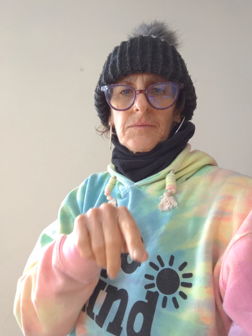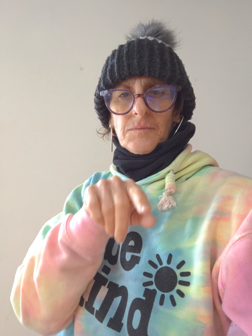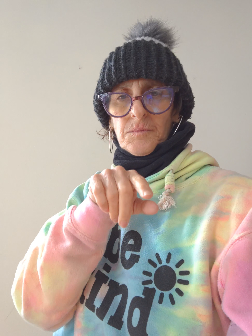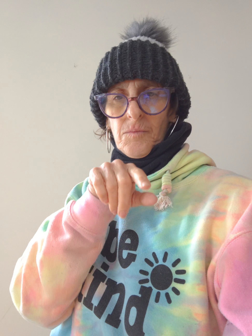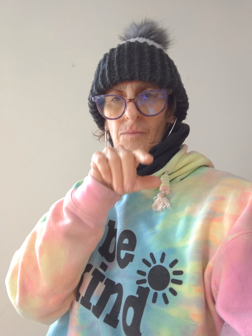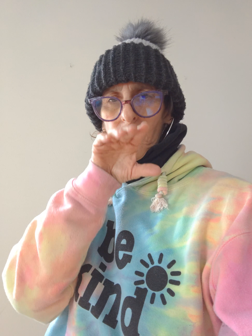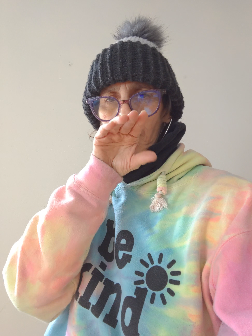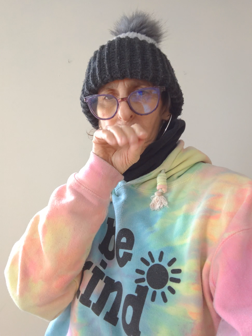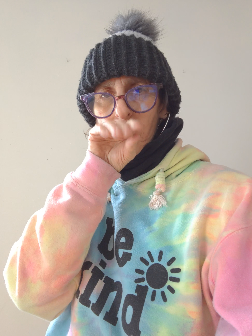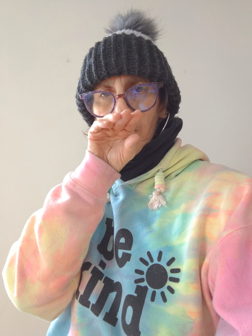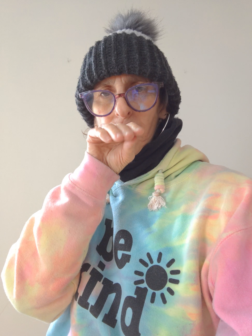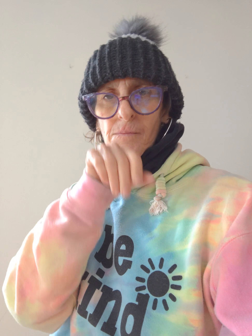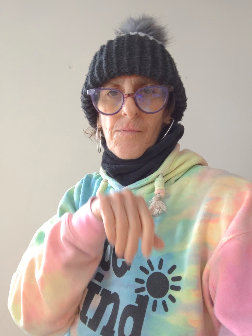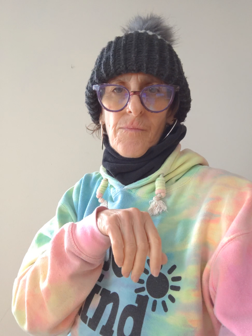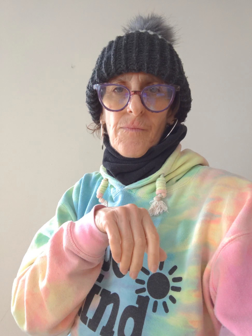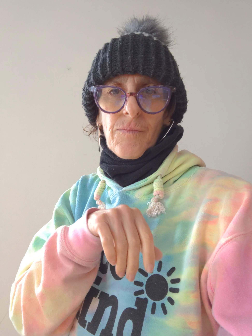goose